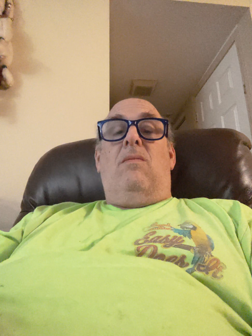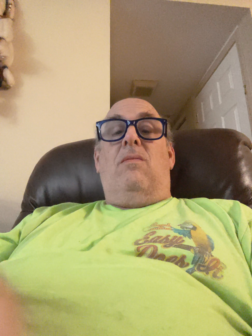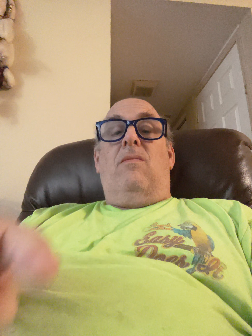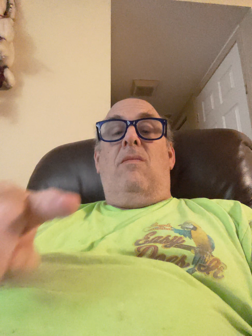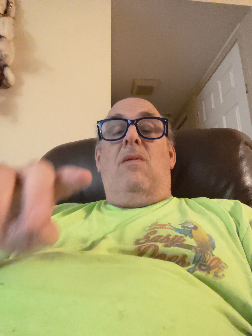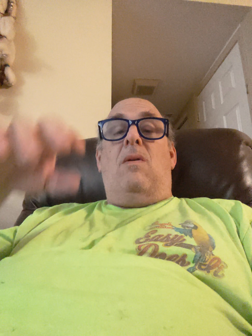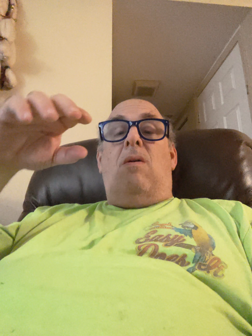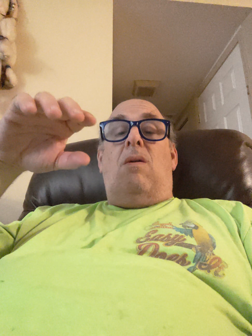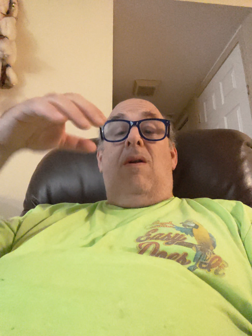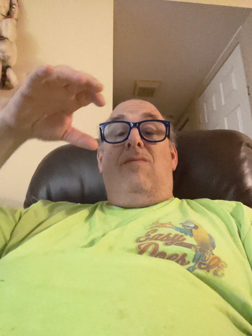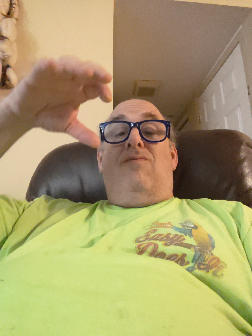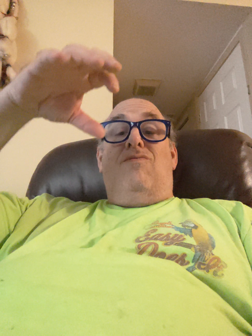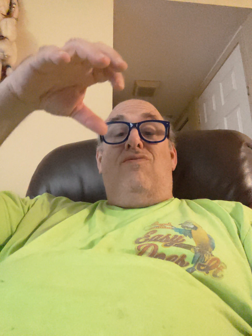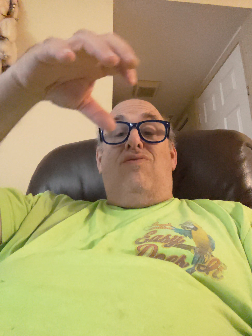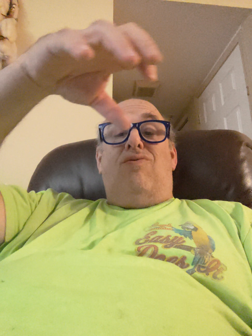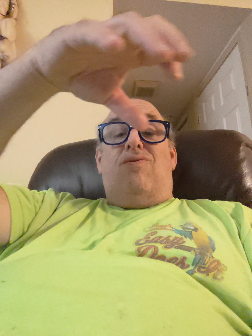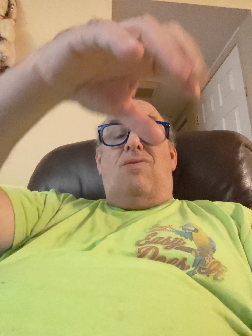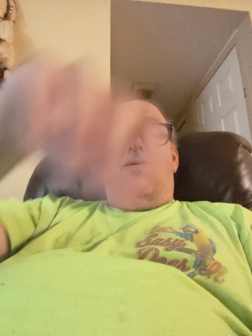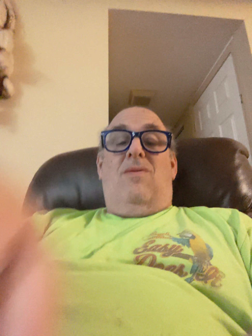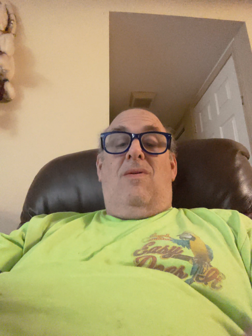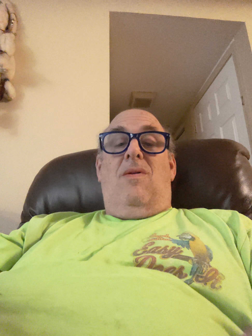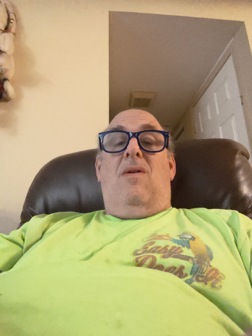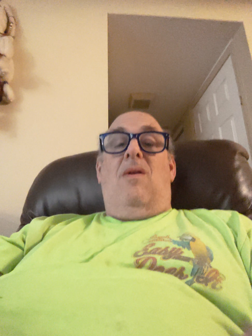helicopter